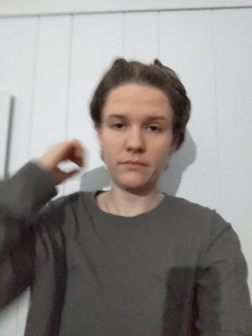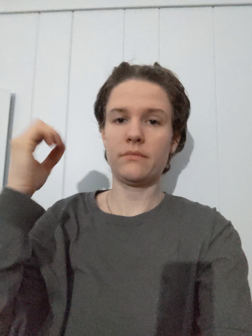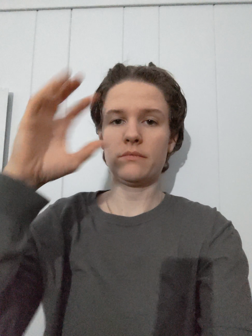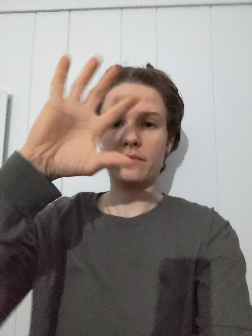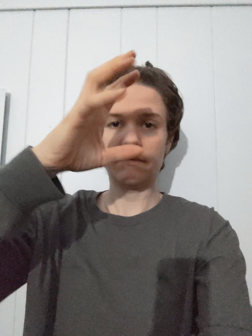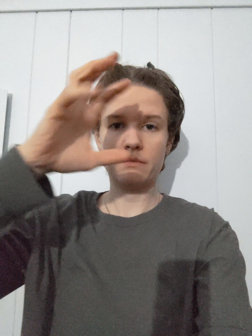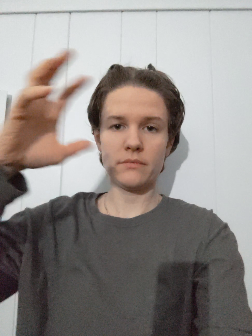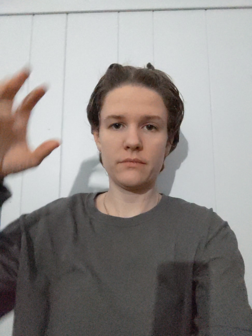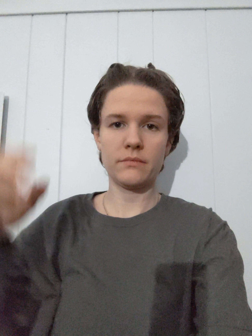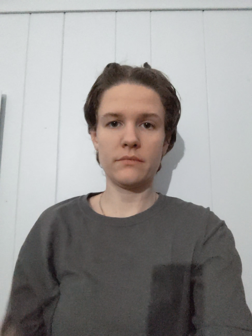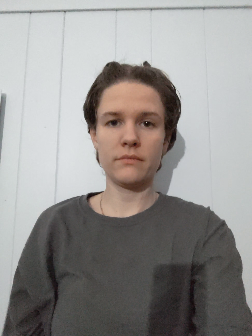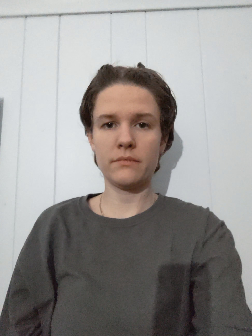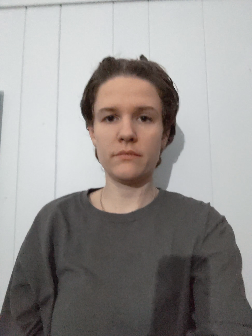cloud